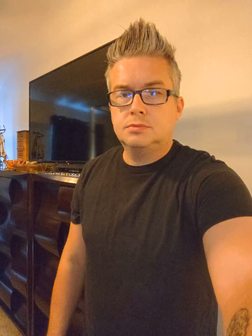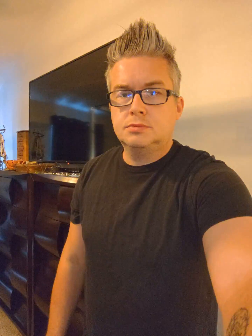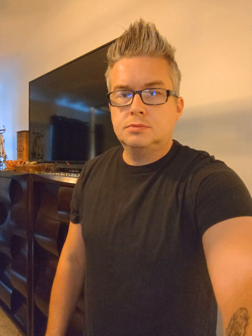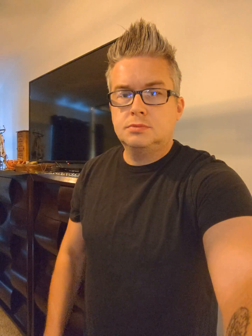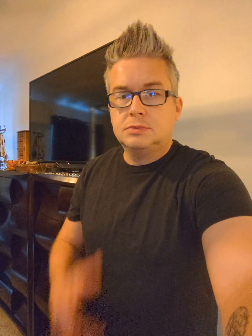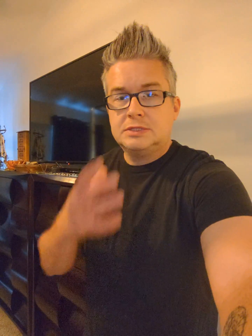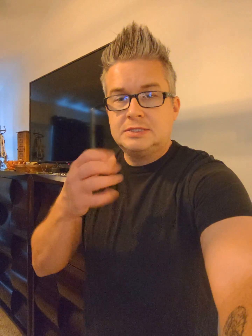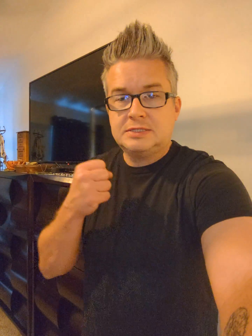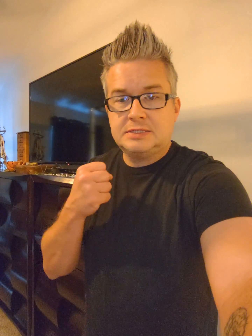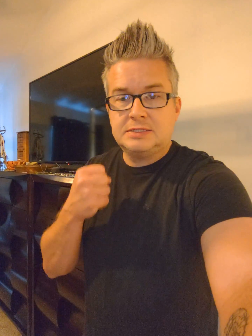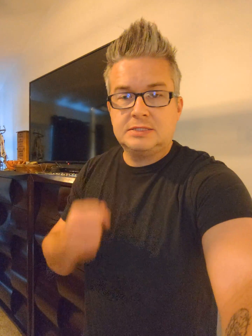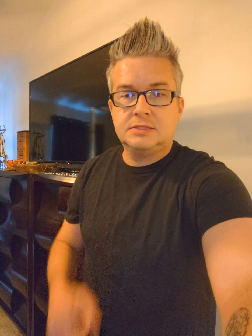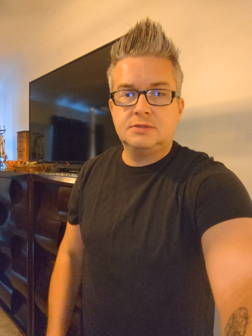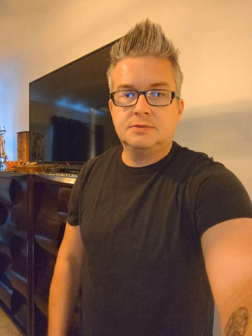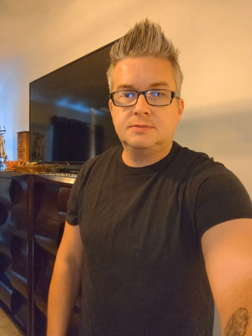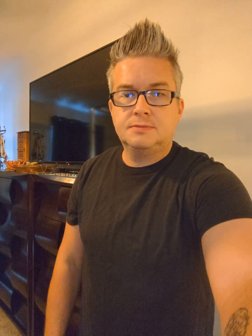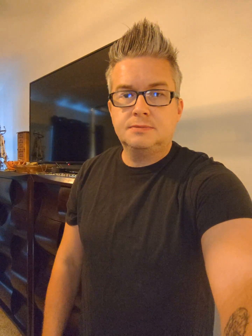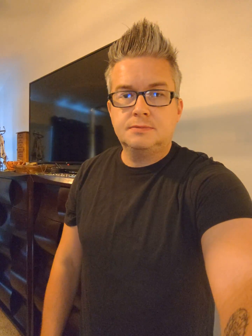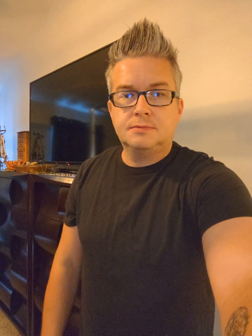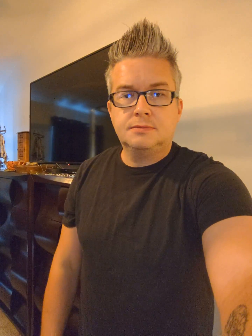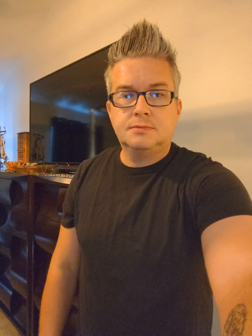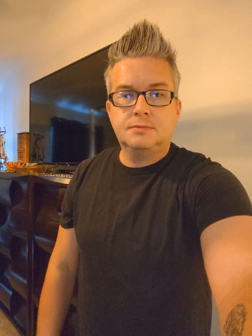get